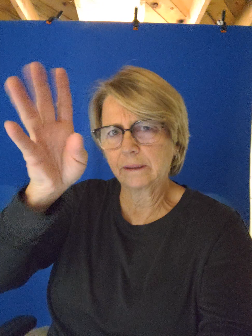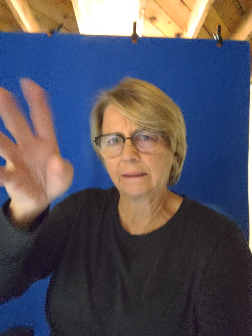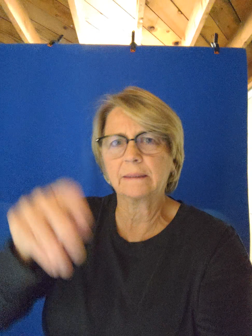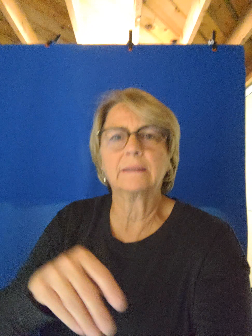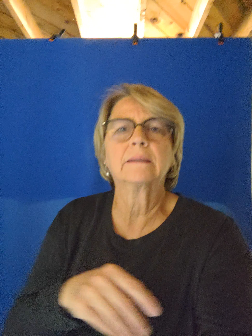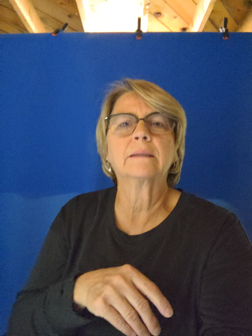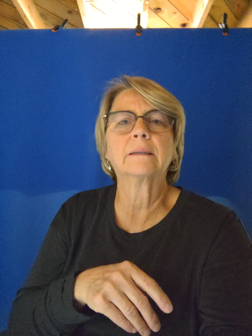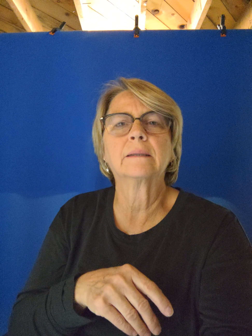pretend